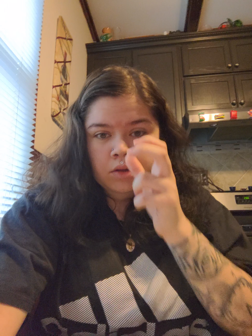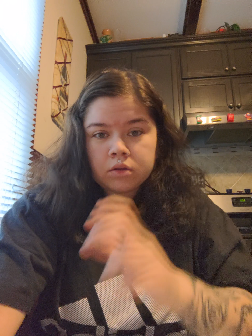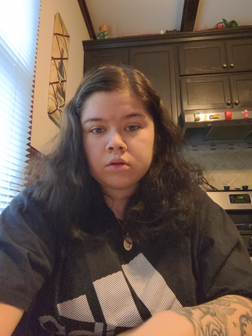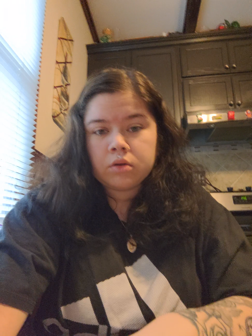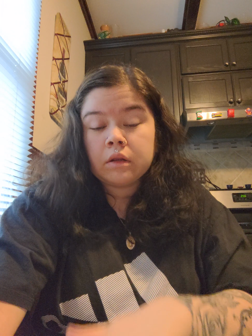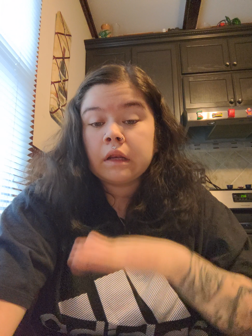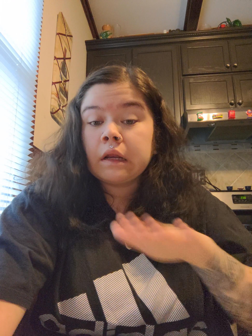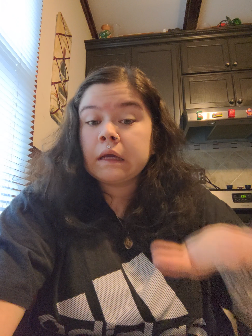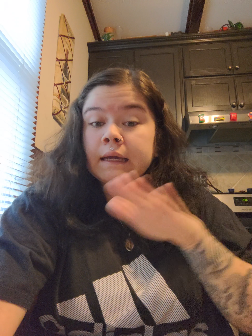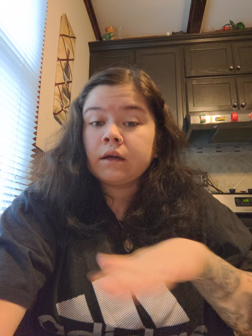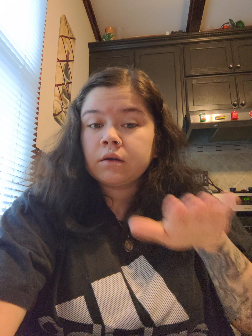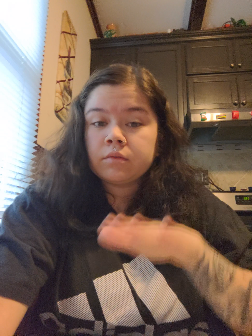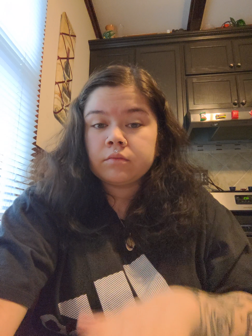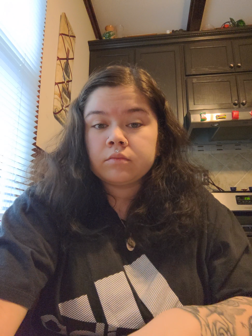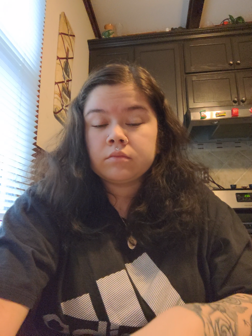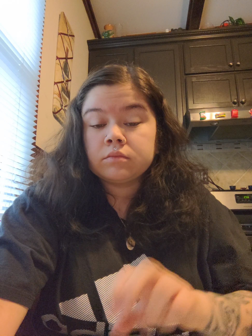clean